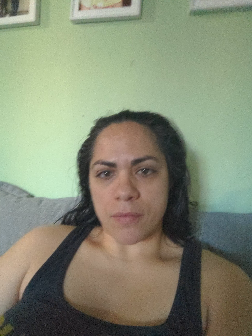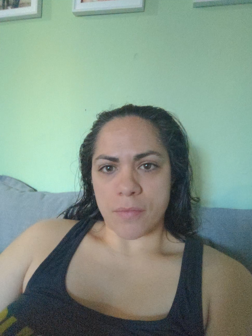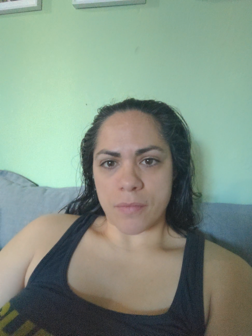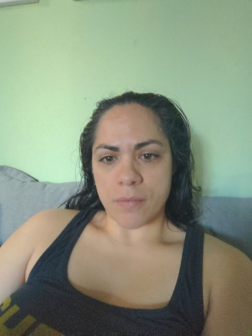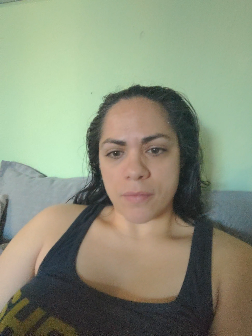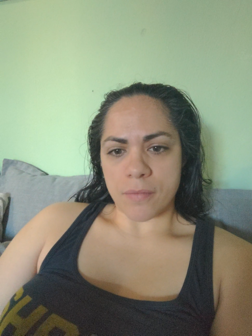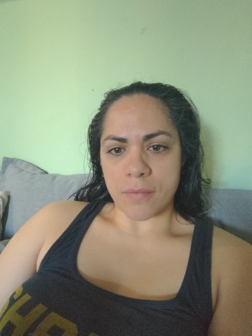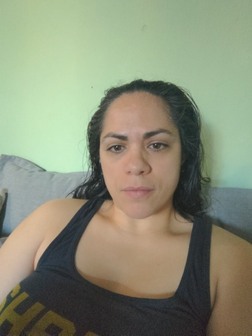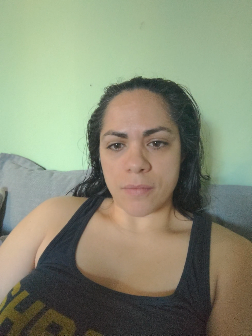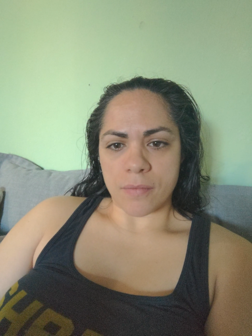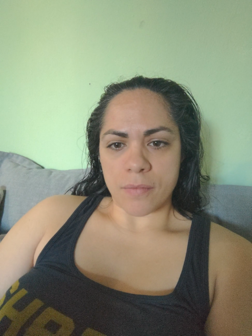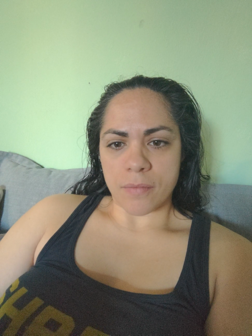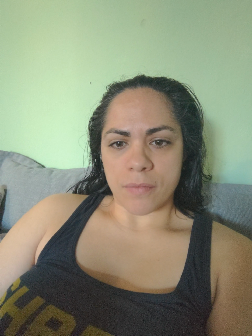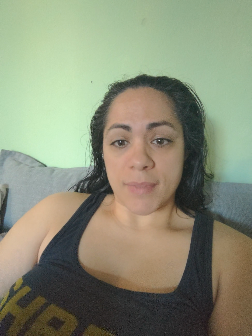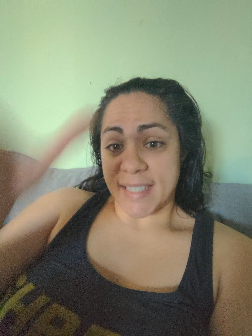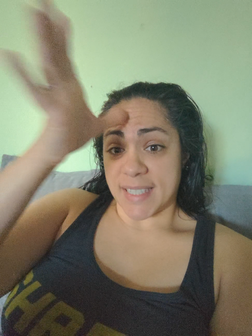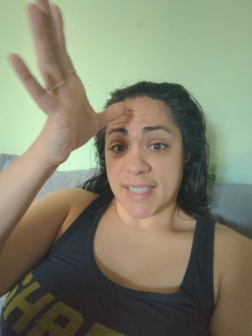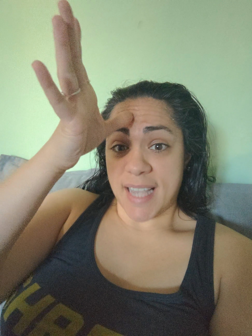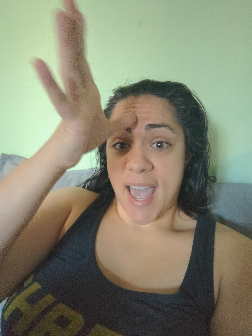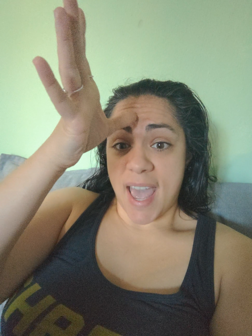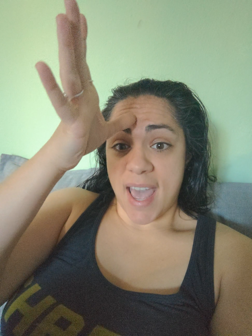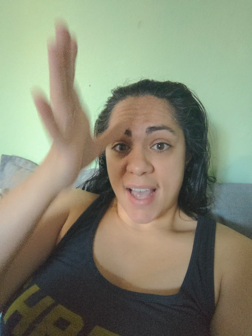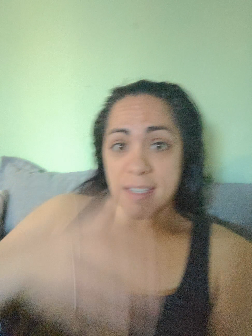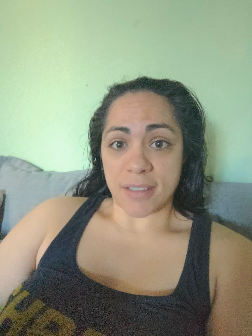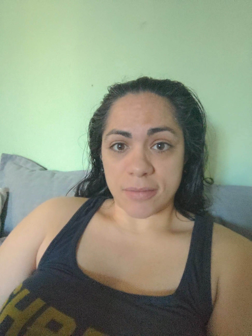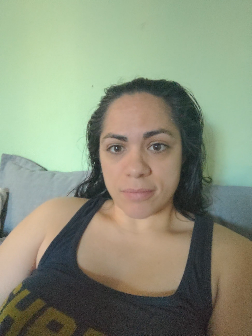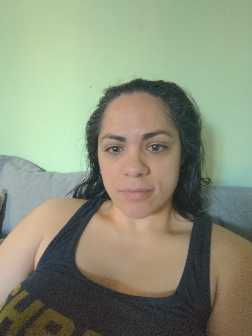dad